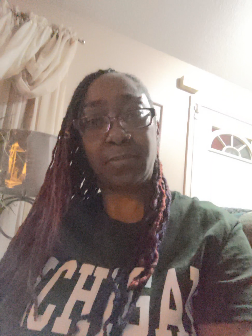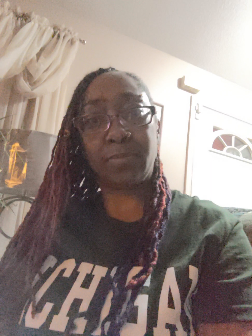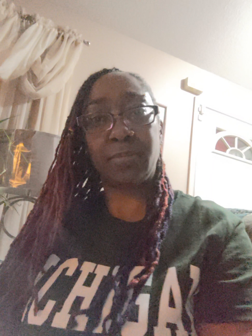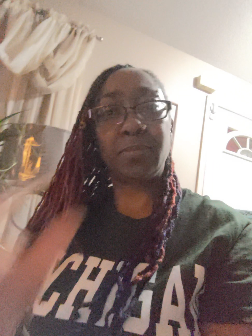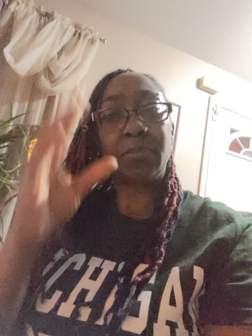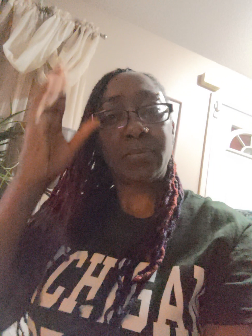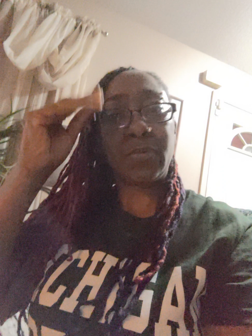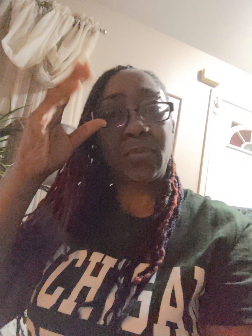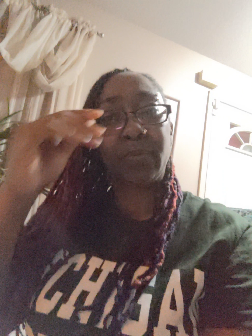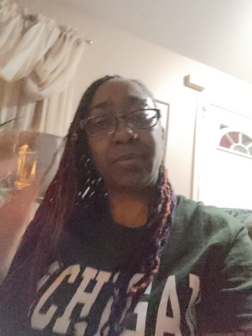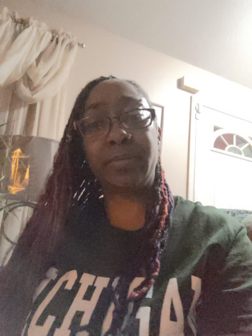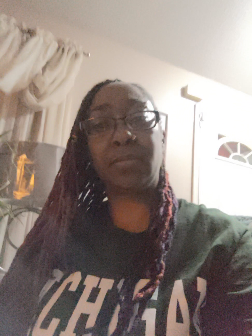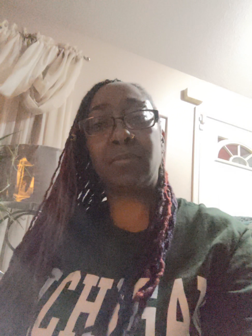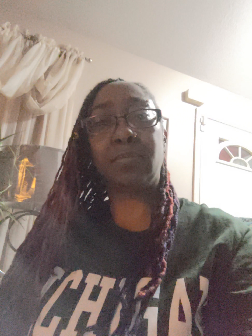boy